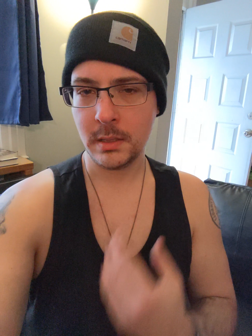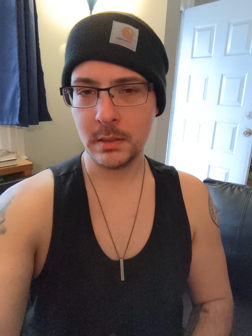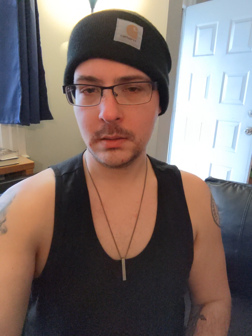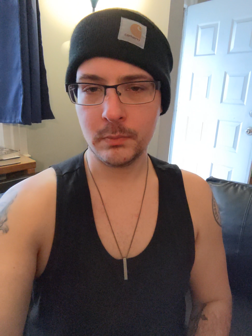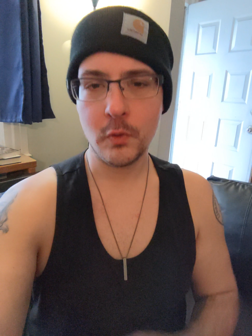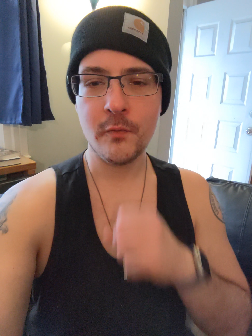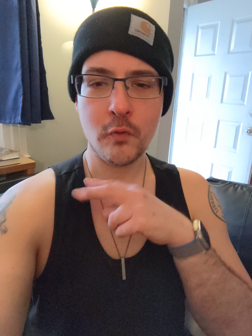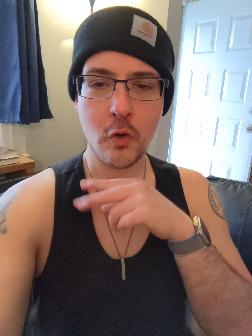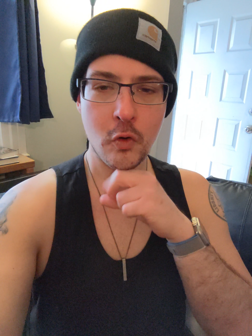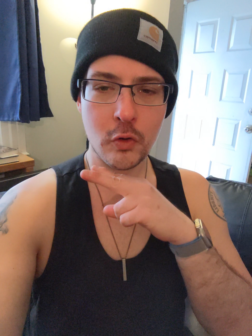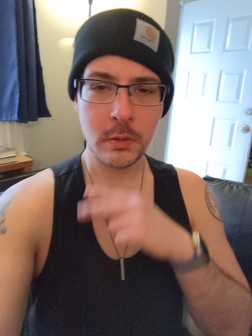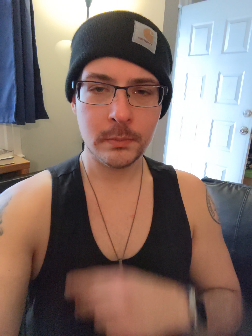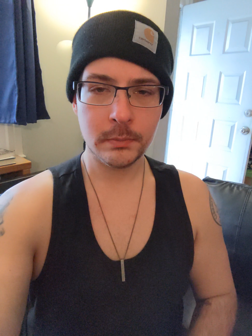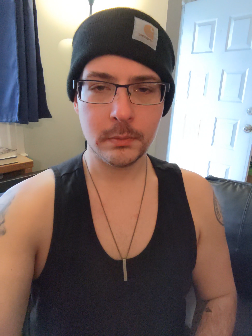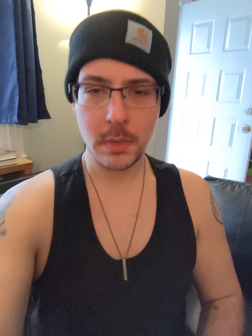frog